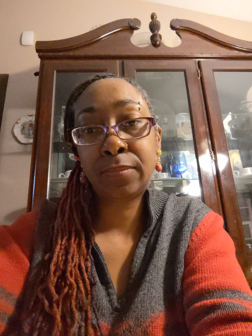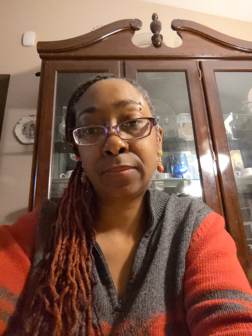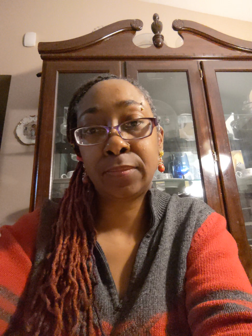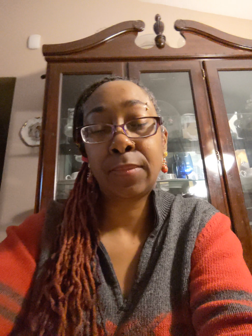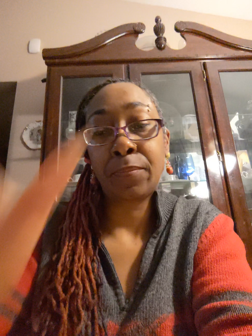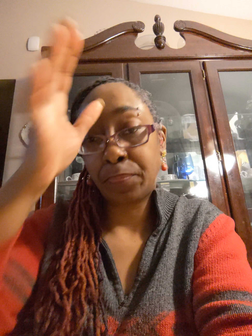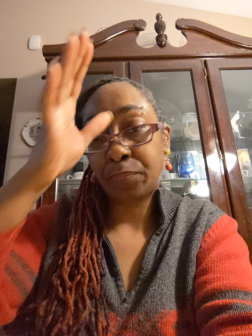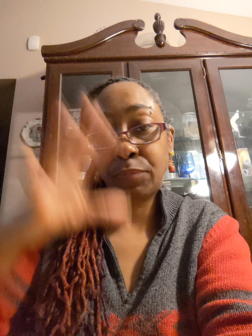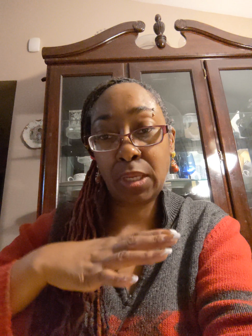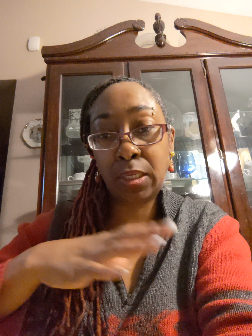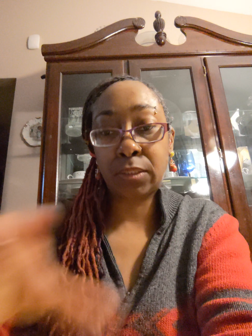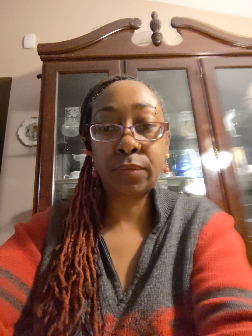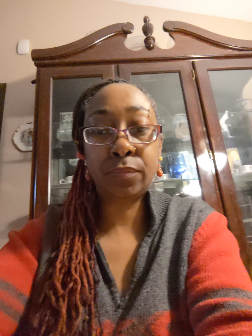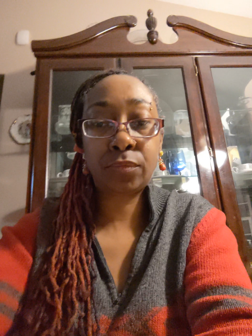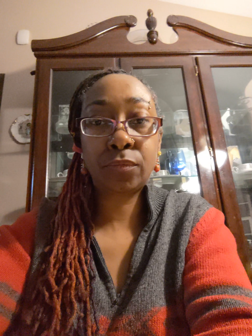man